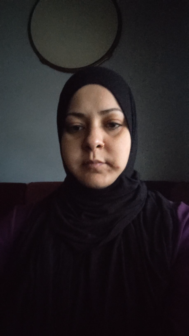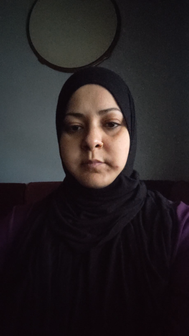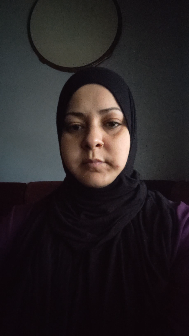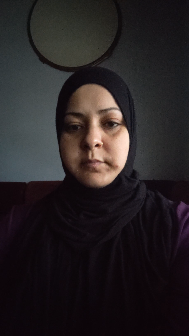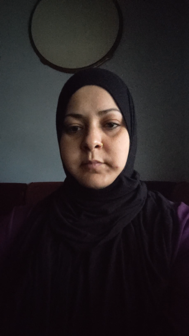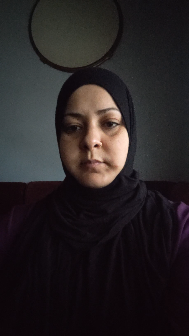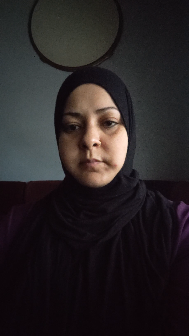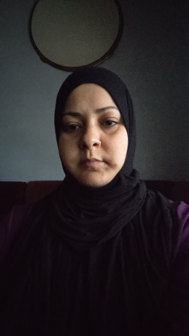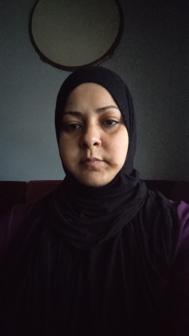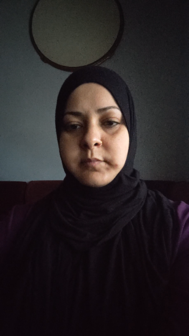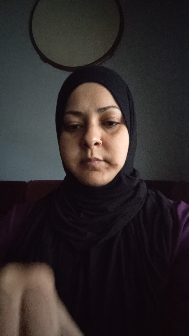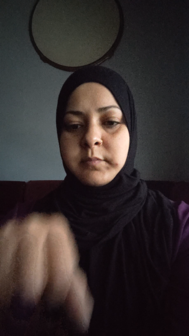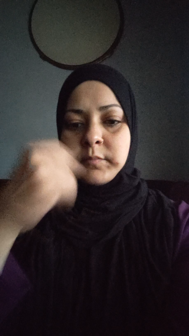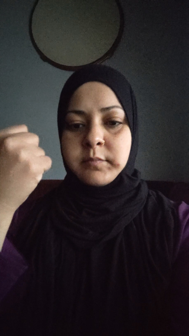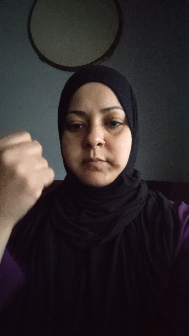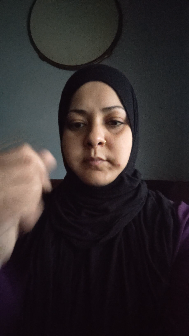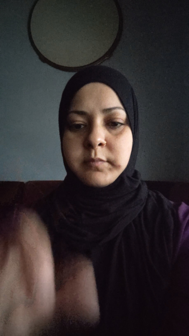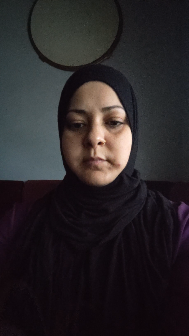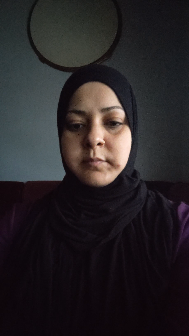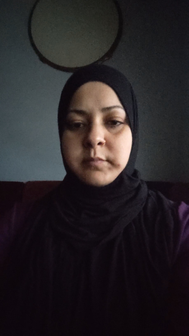broken